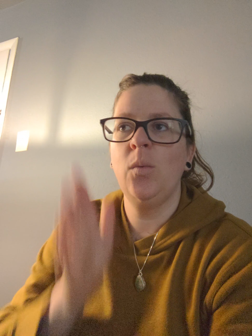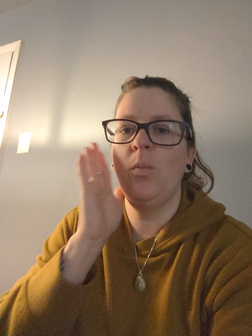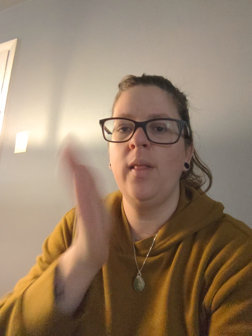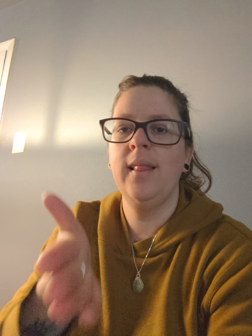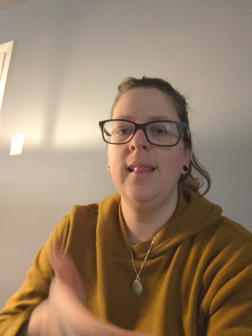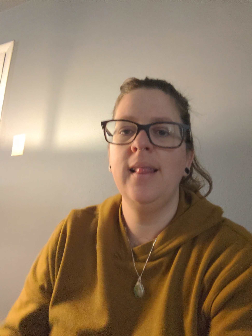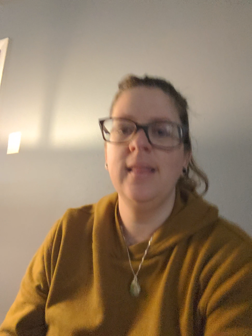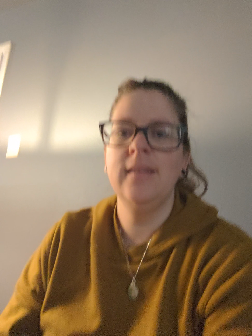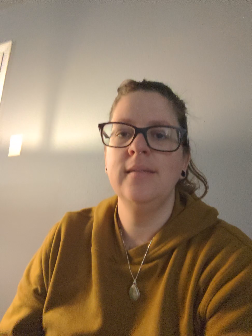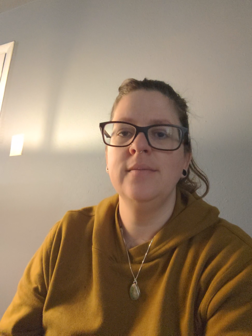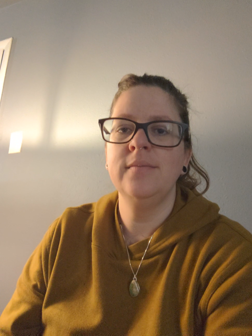will